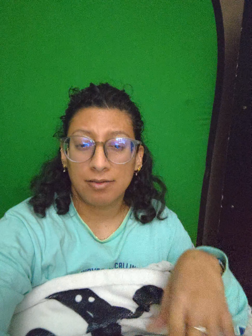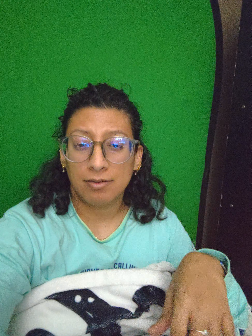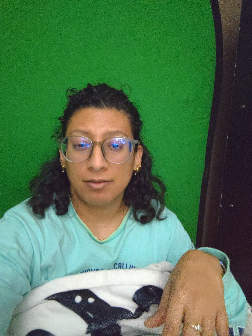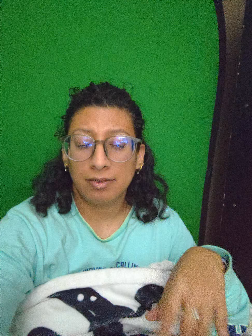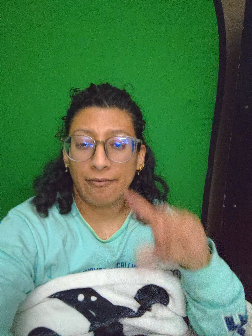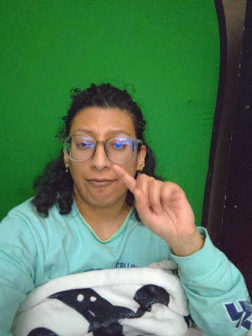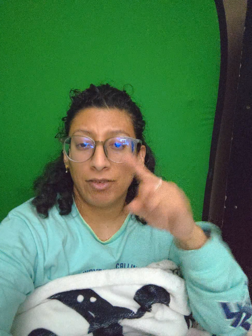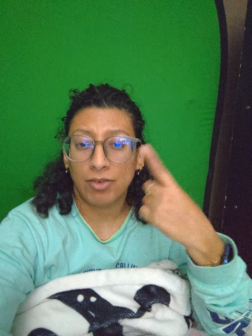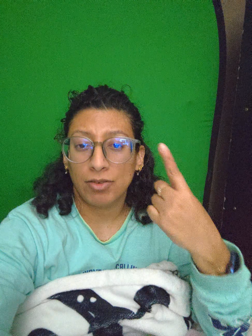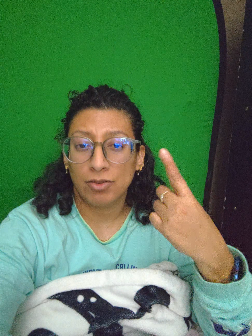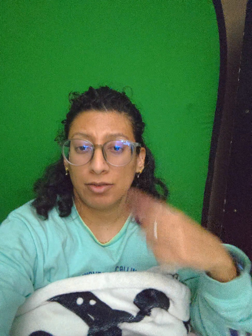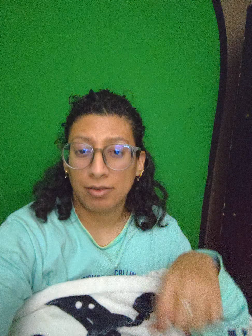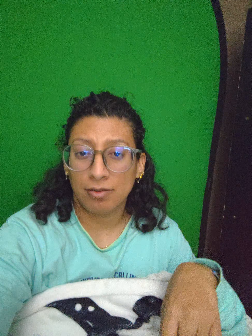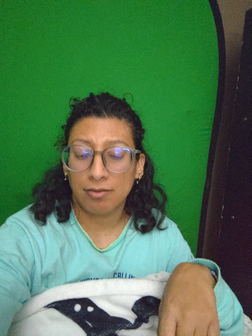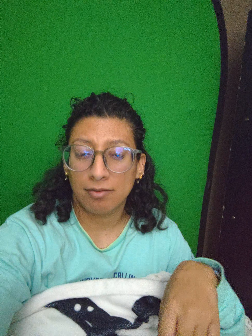first